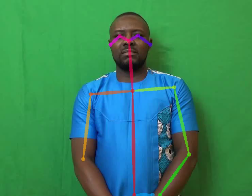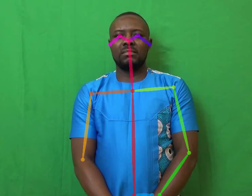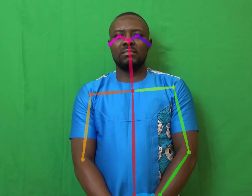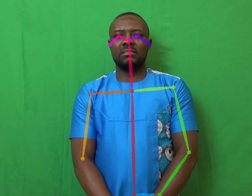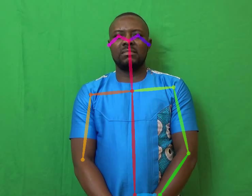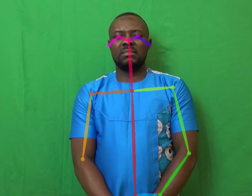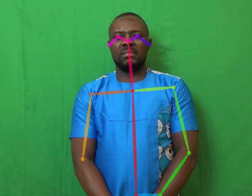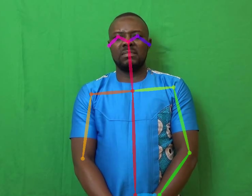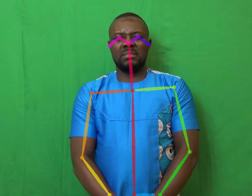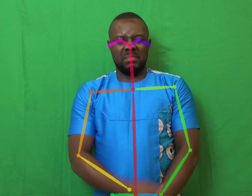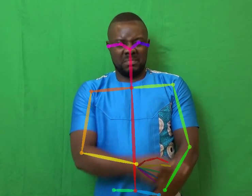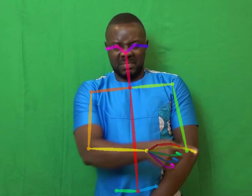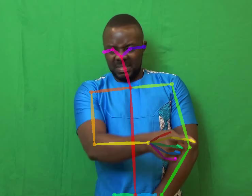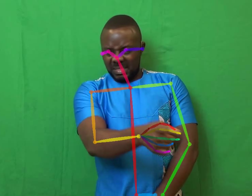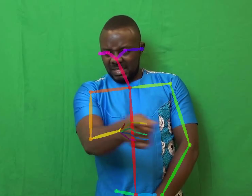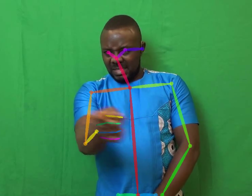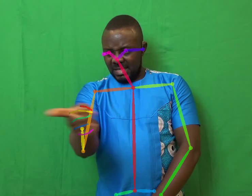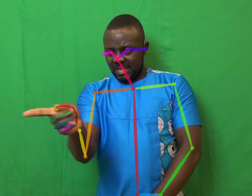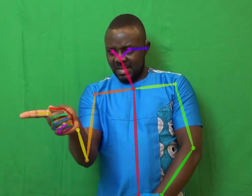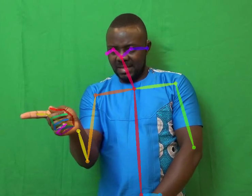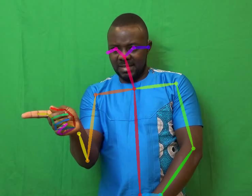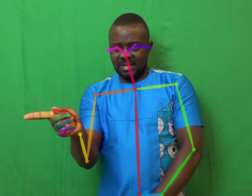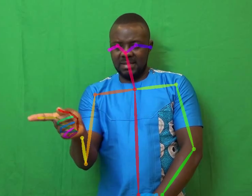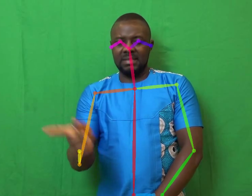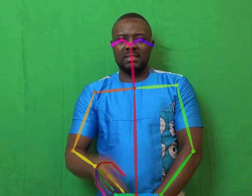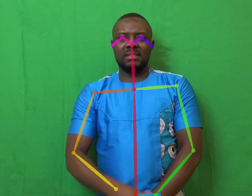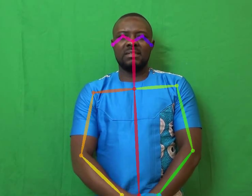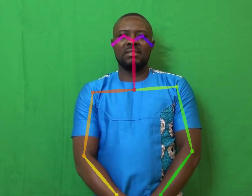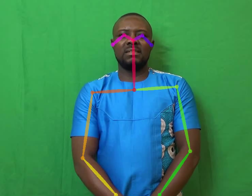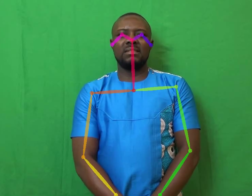they